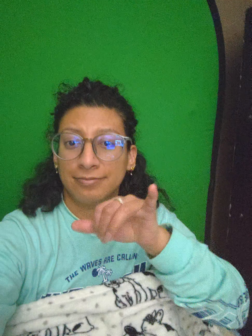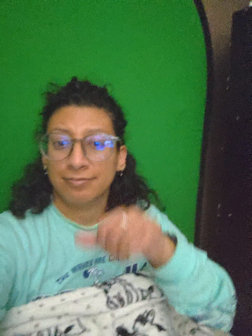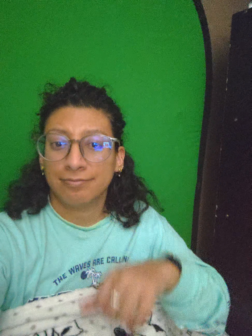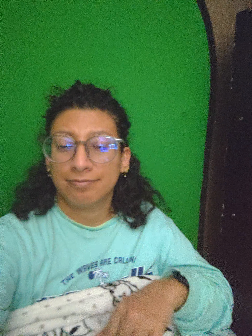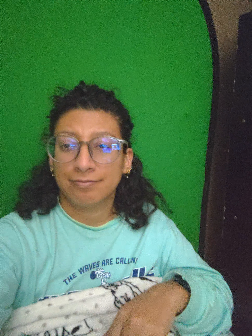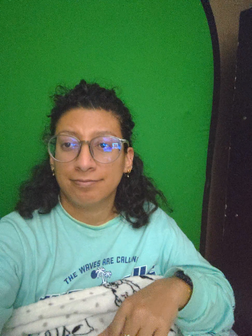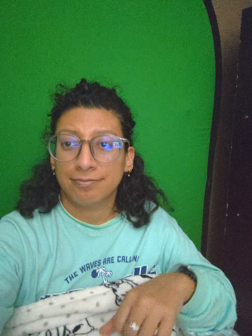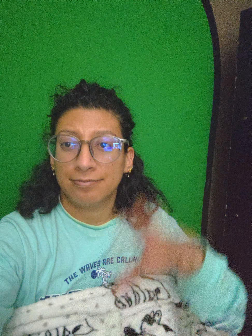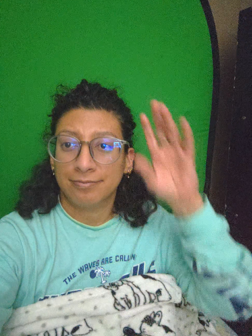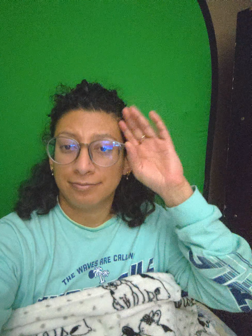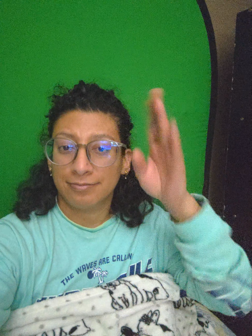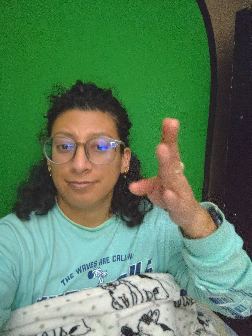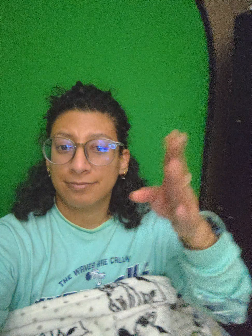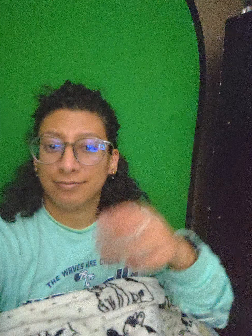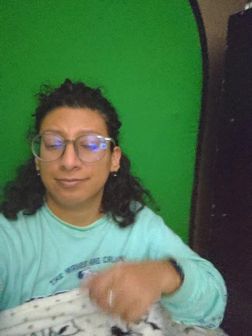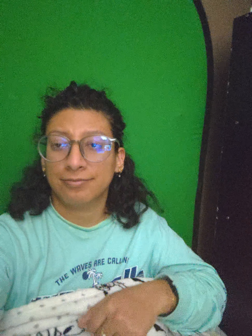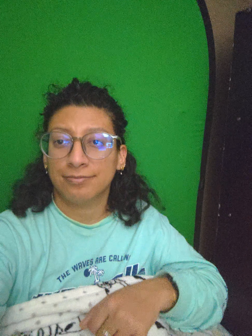hello